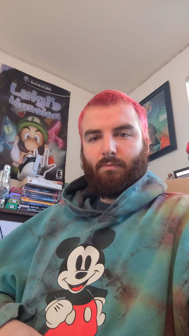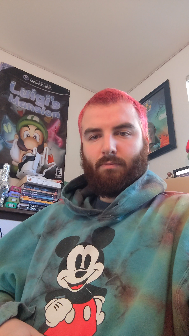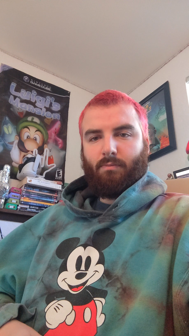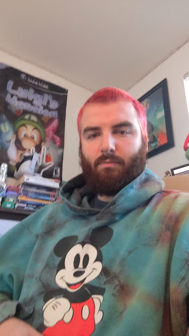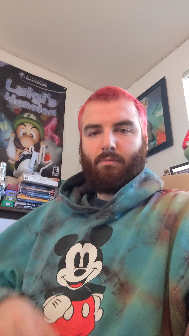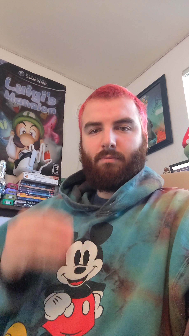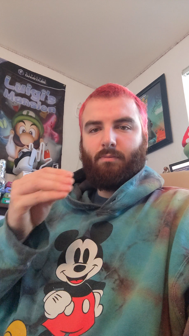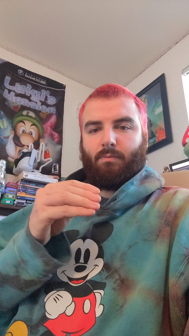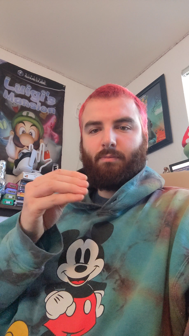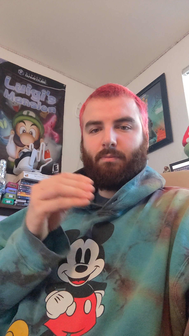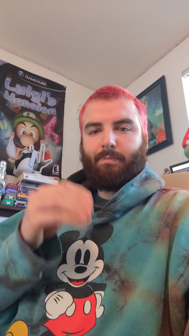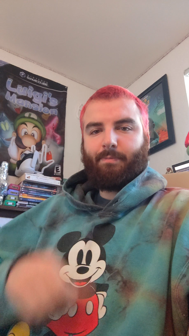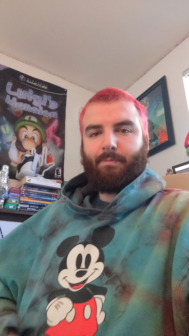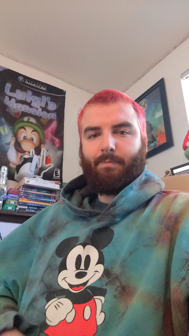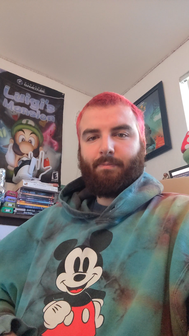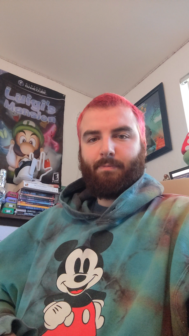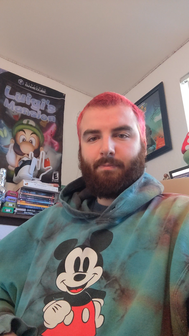more